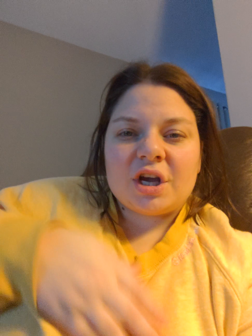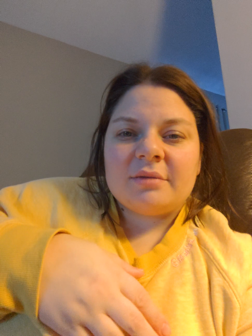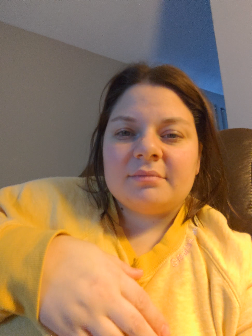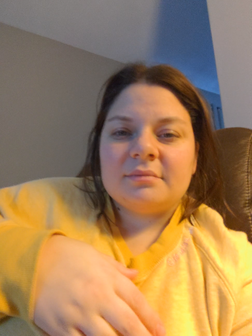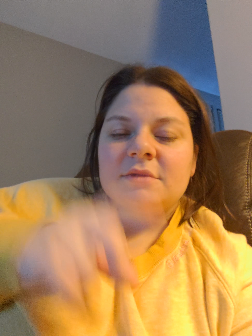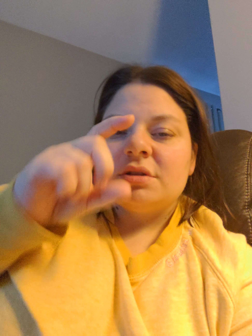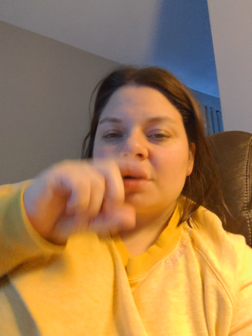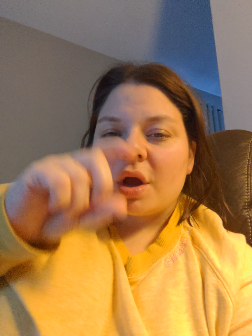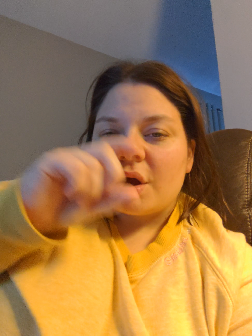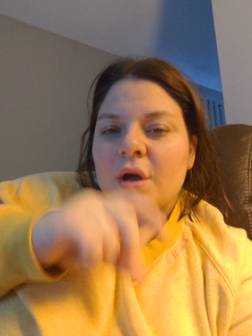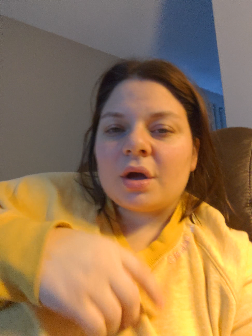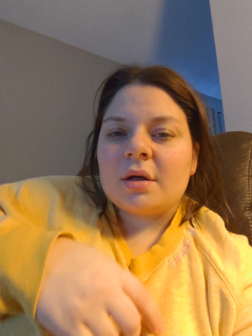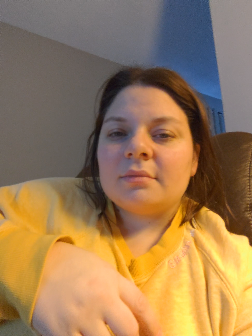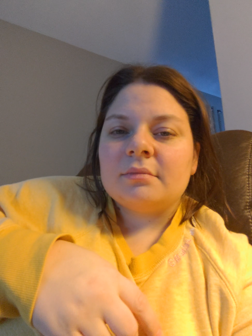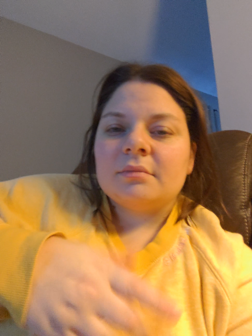doll